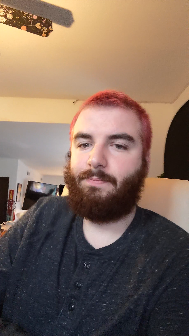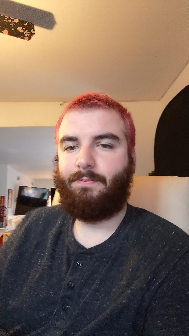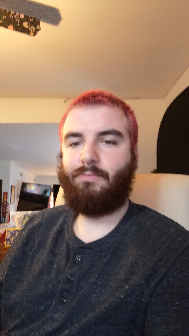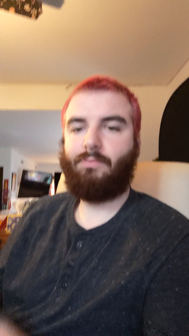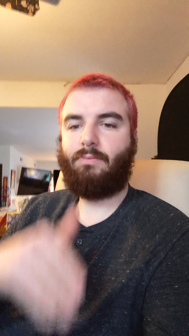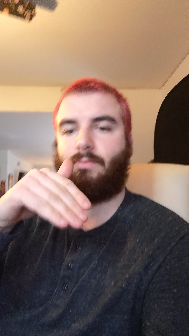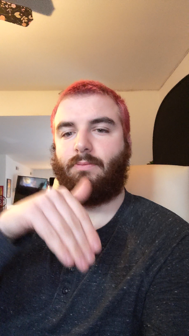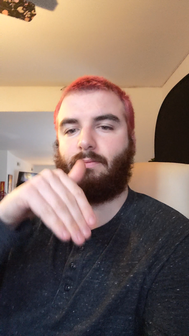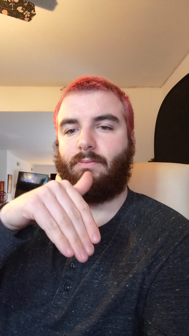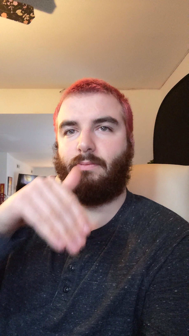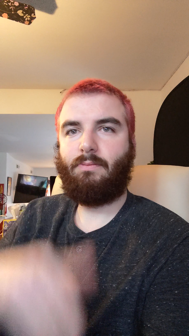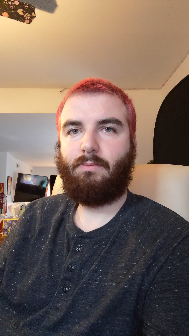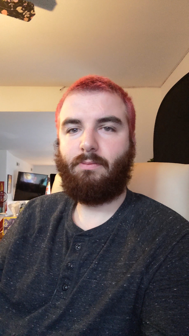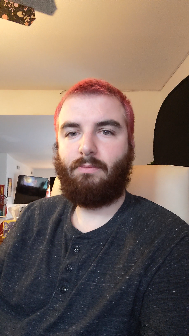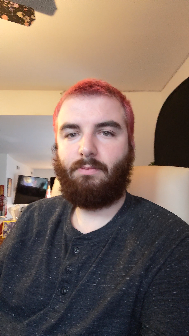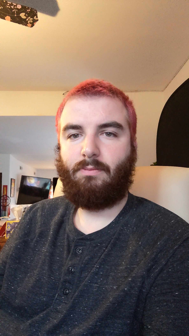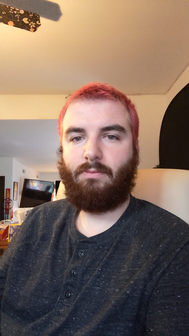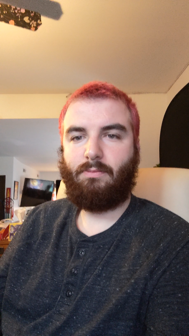doctor